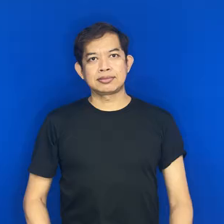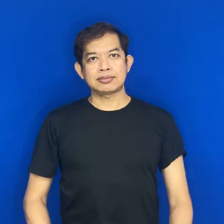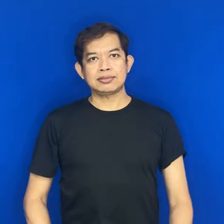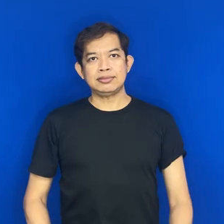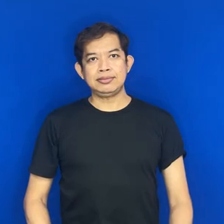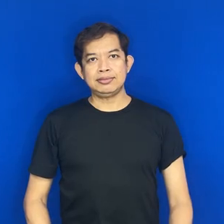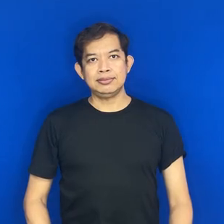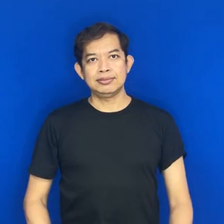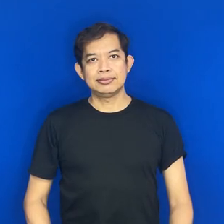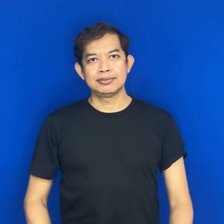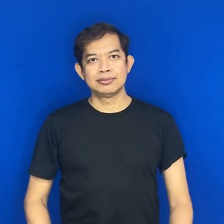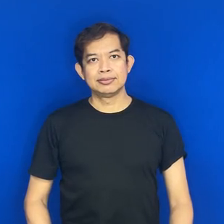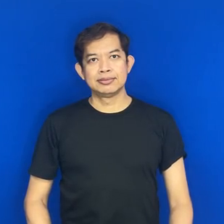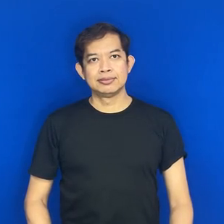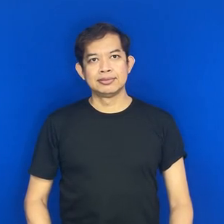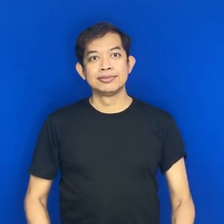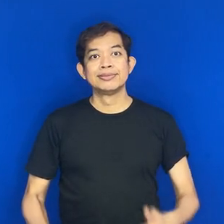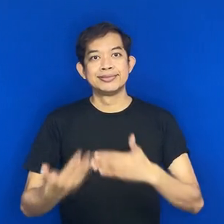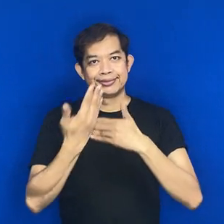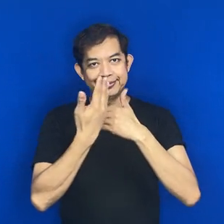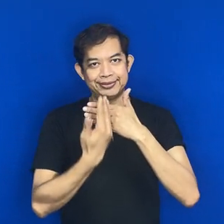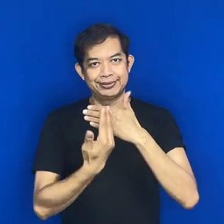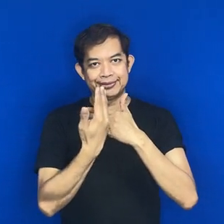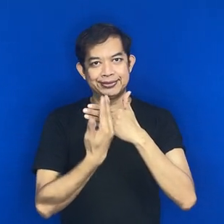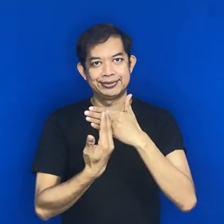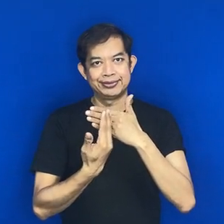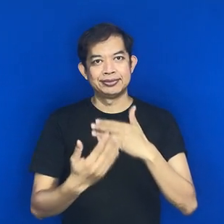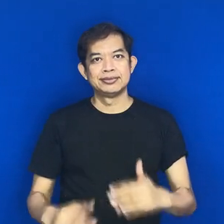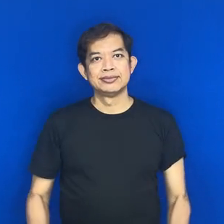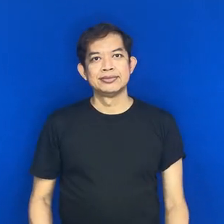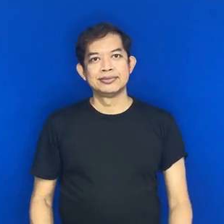bread